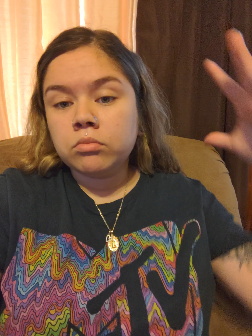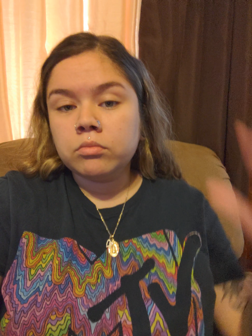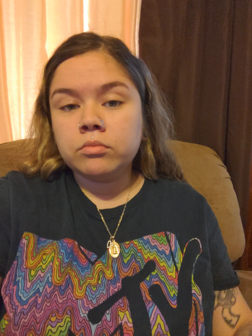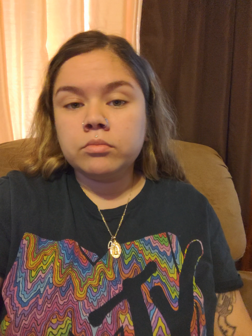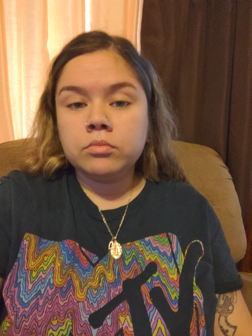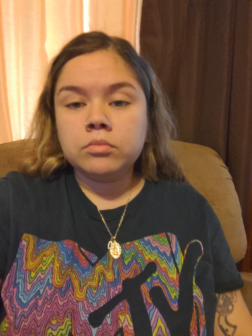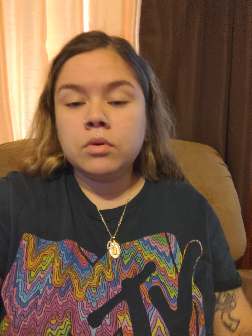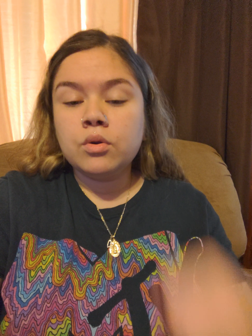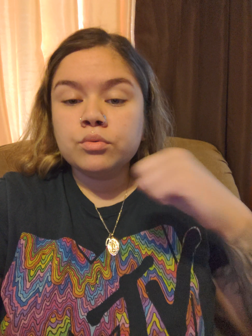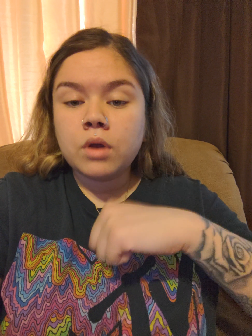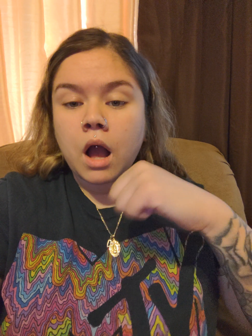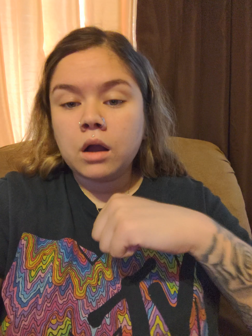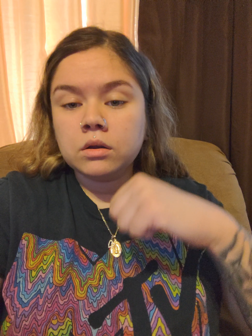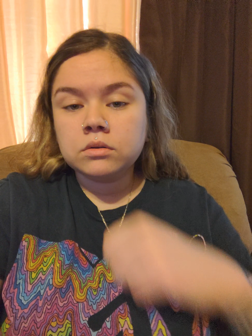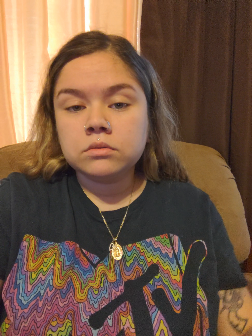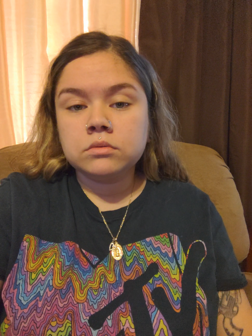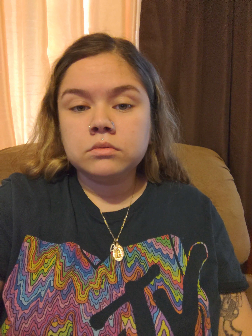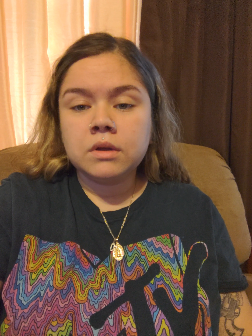rock